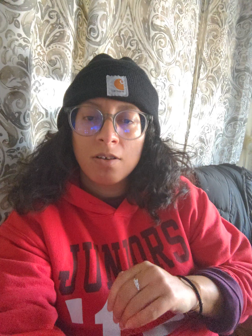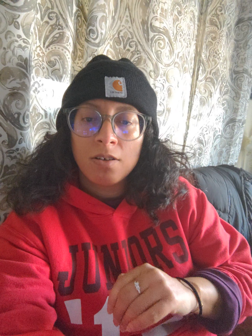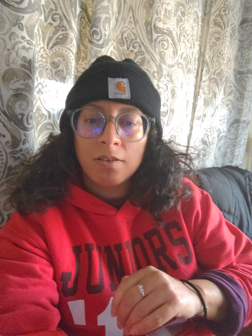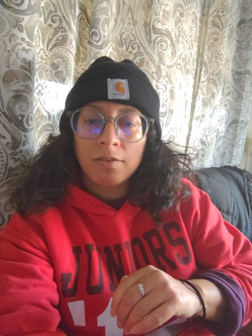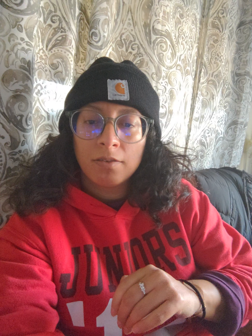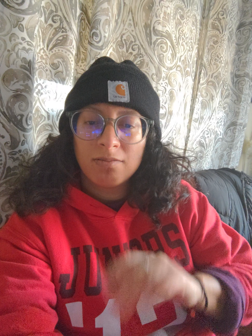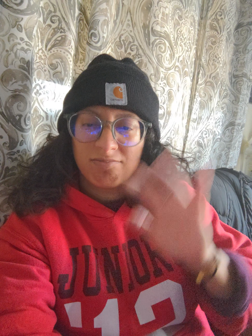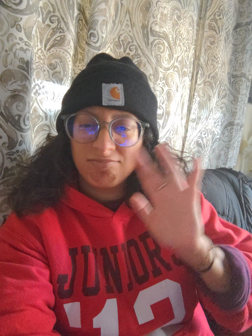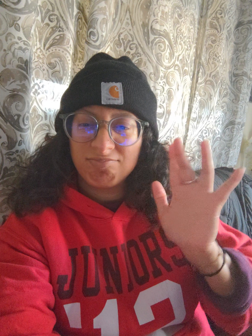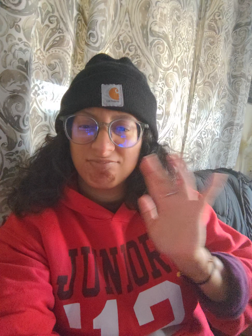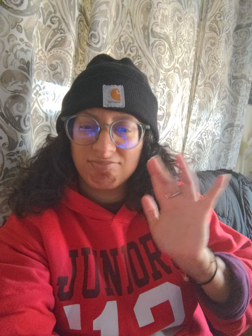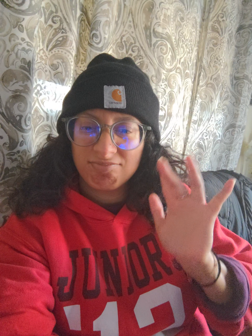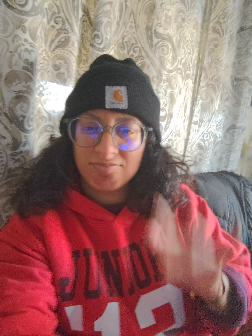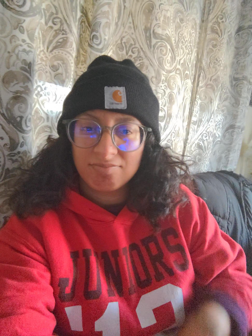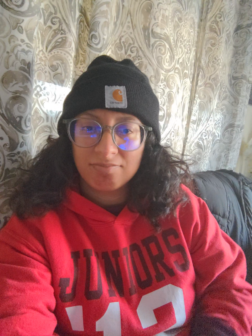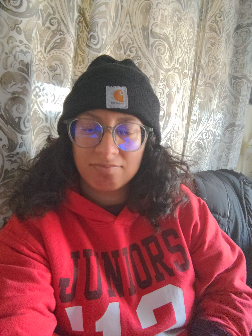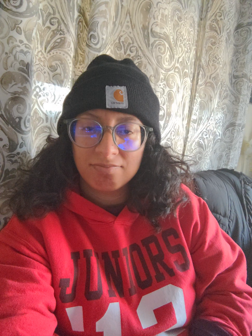yucky